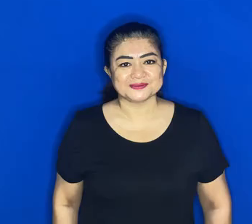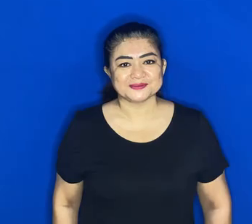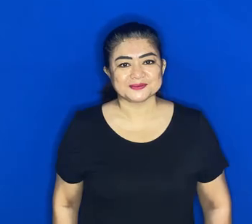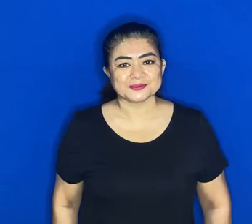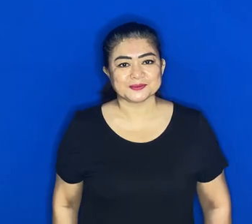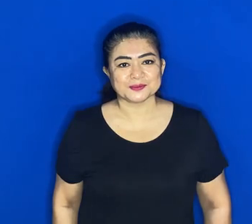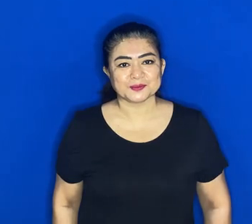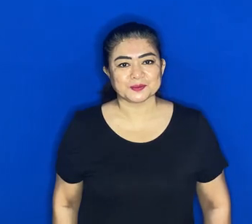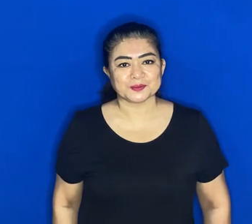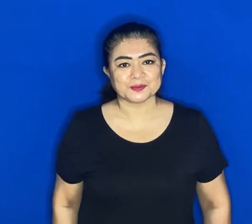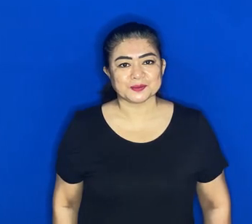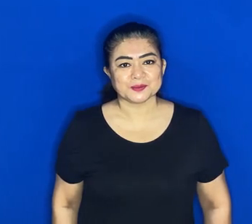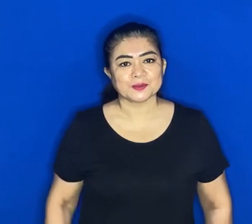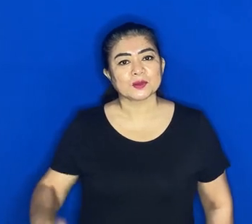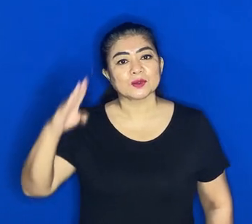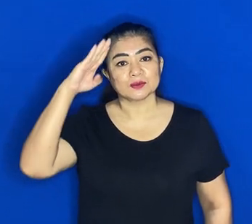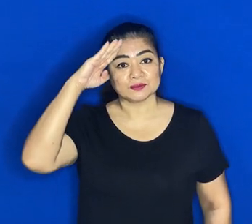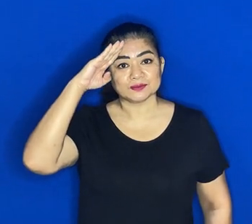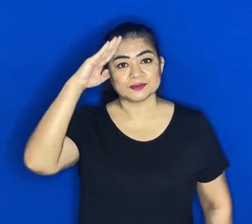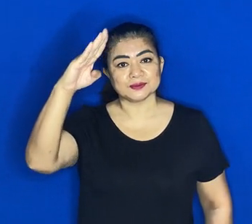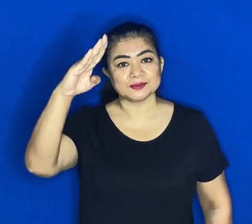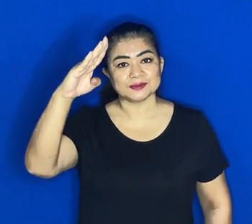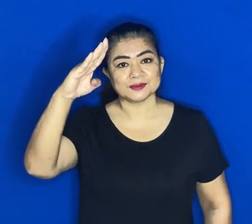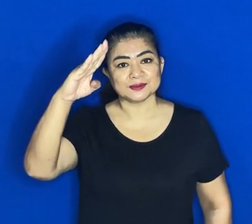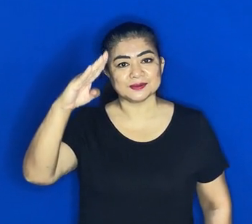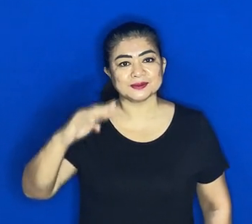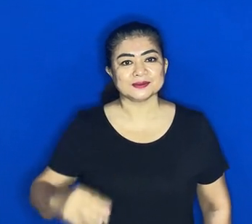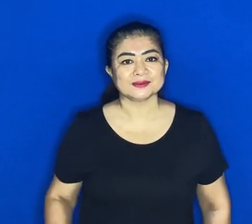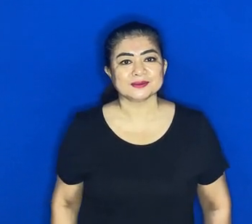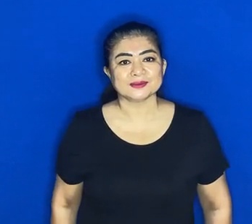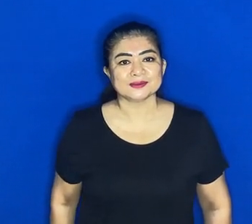hello